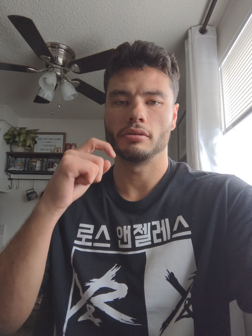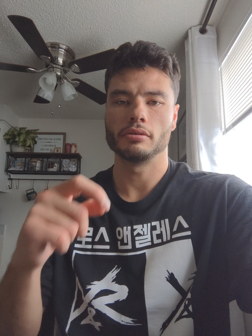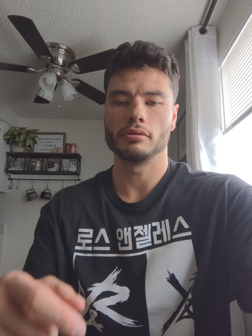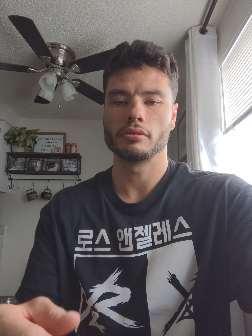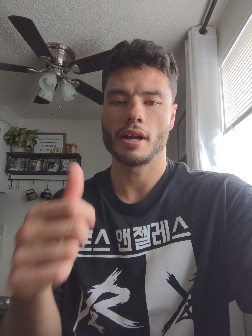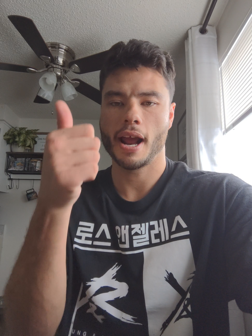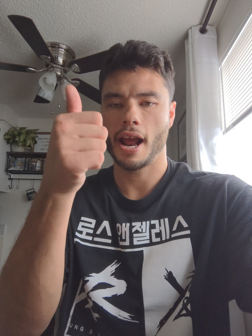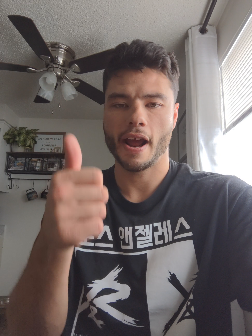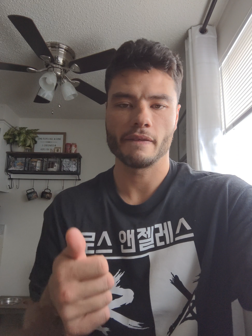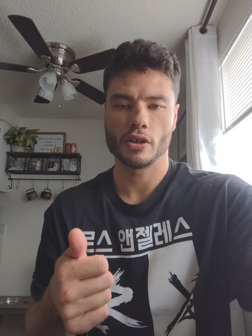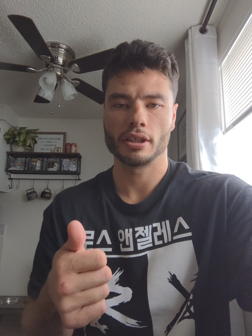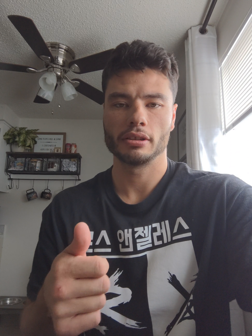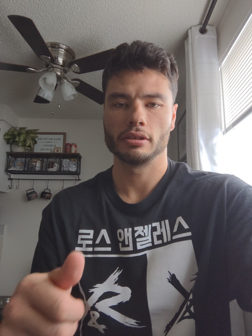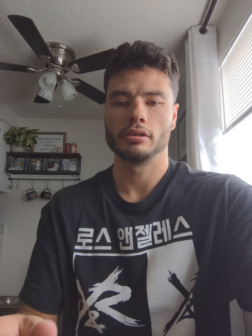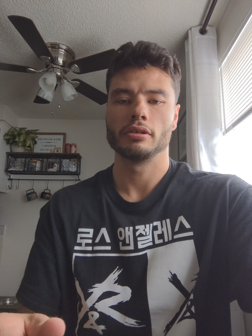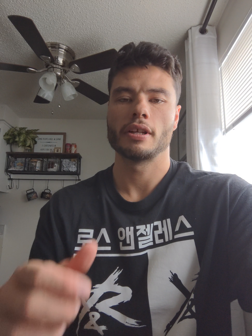every